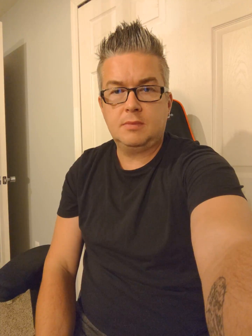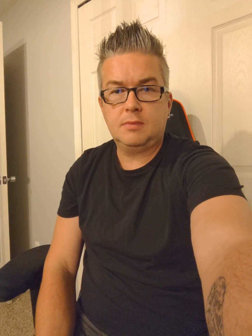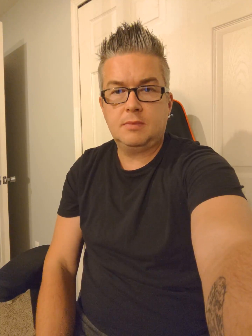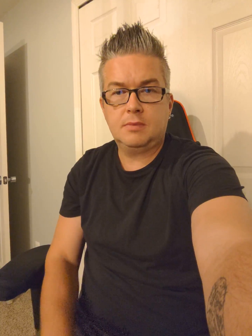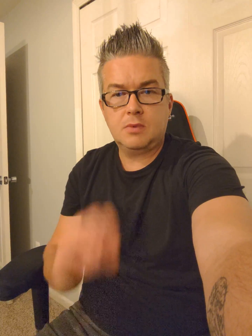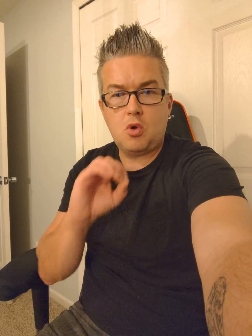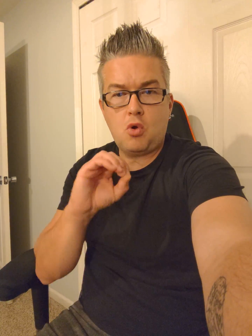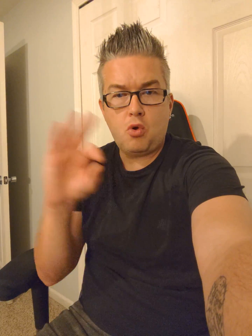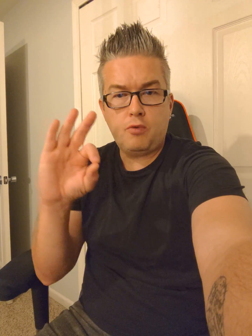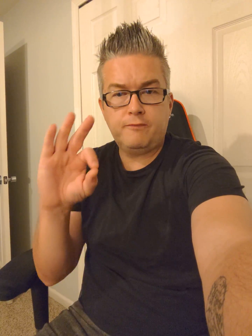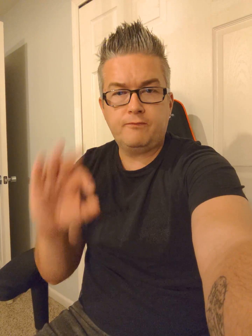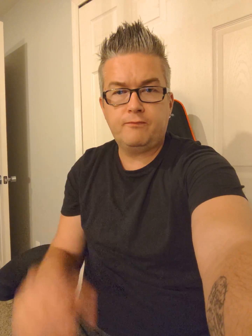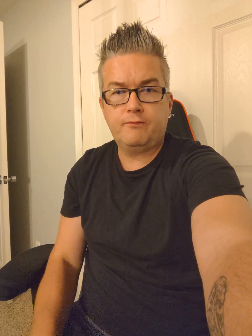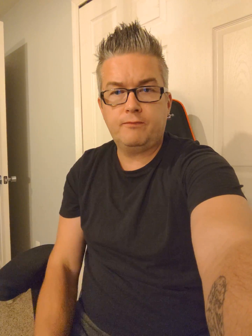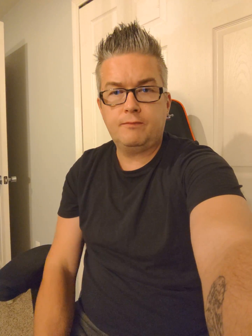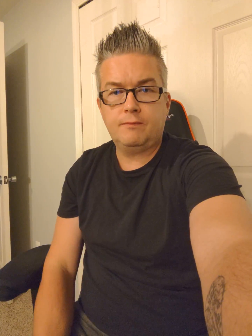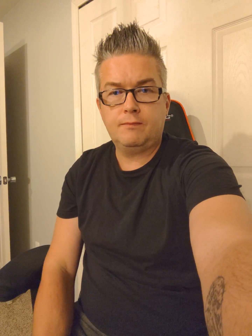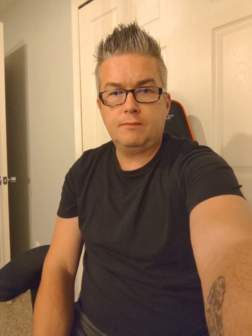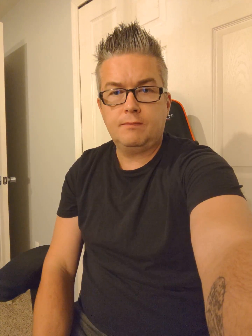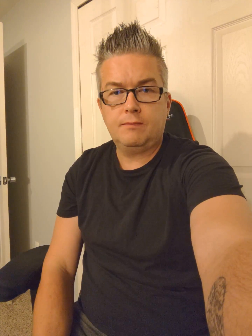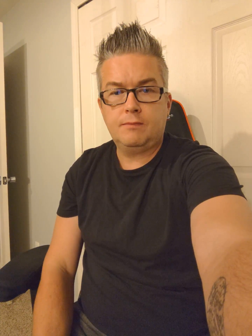off